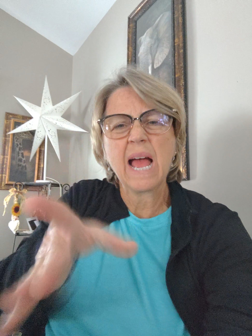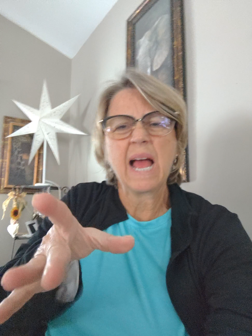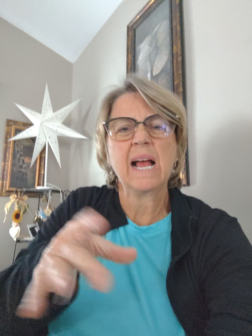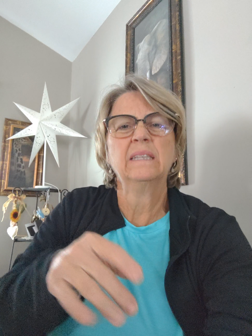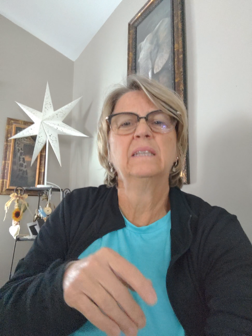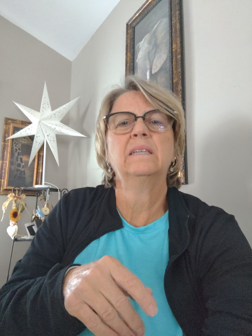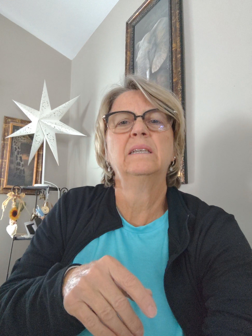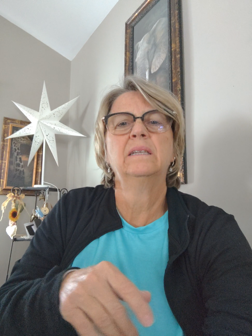hate